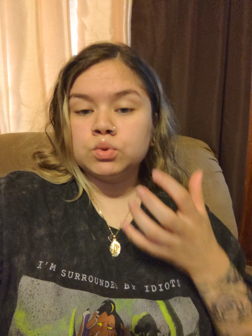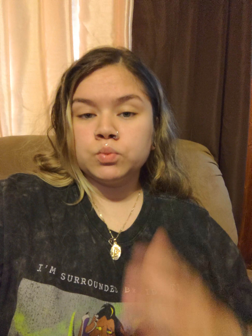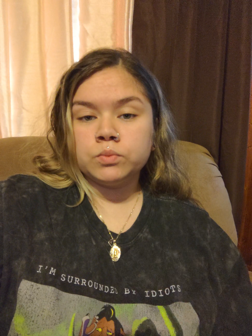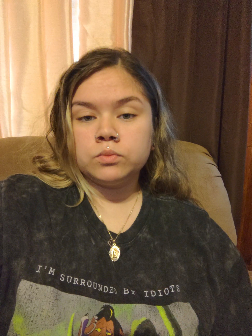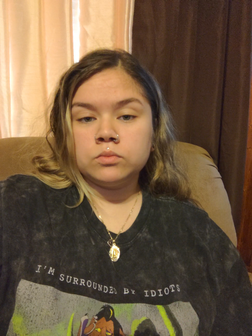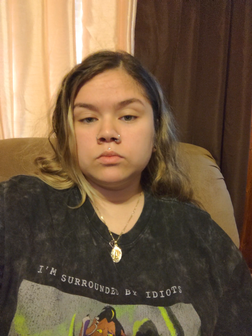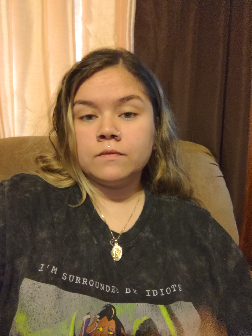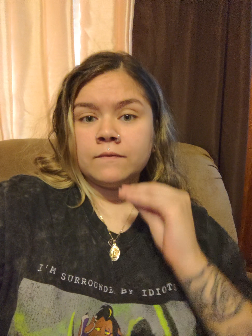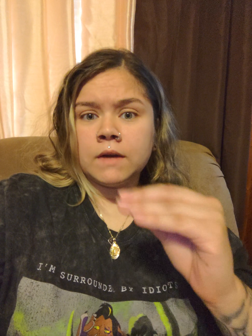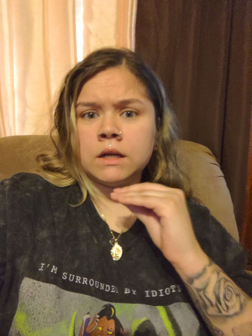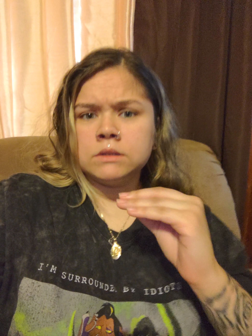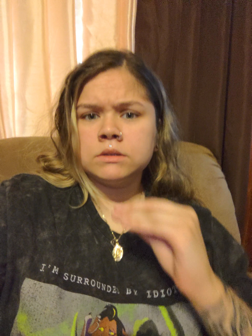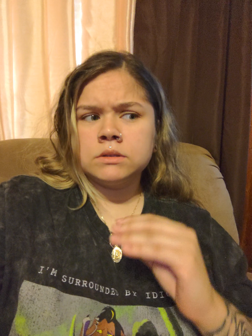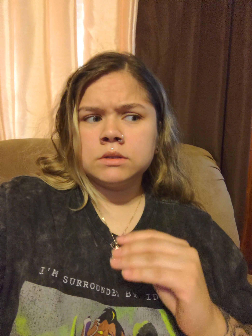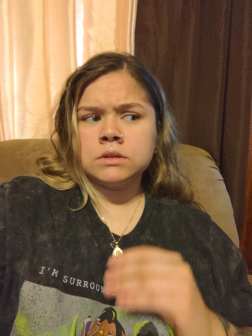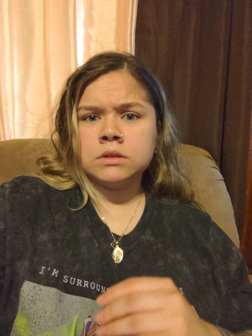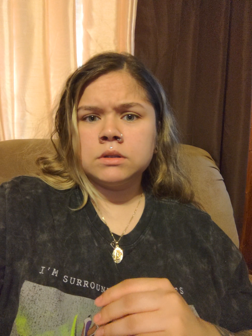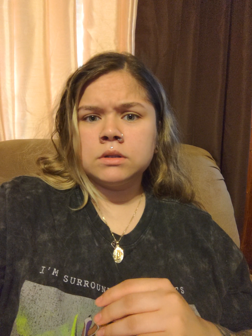fix